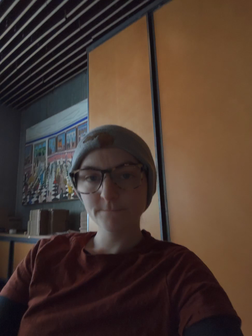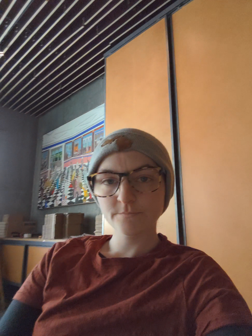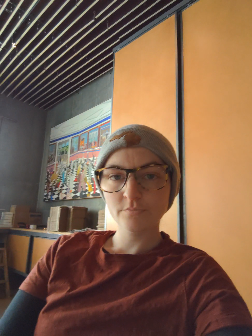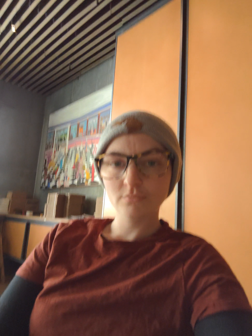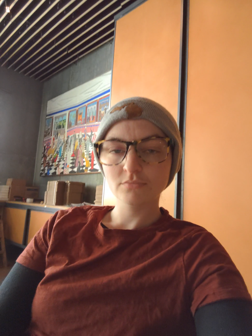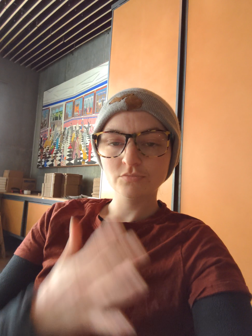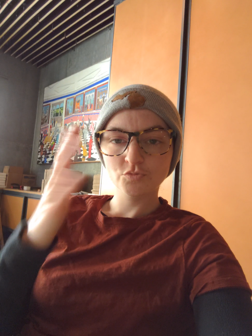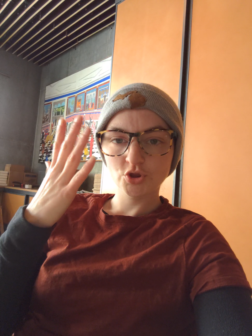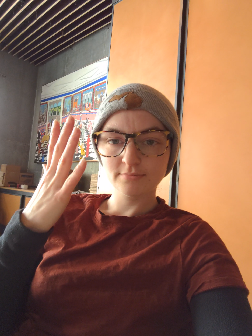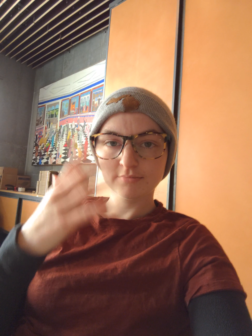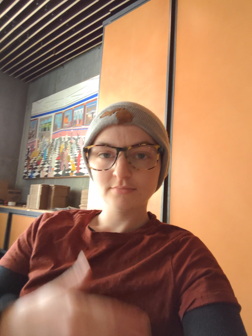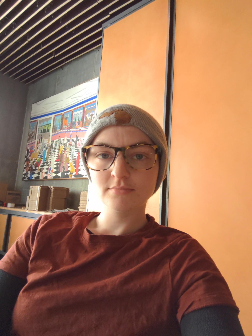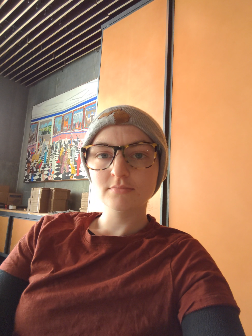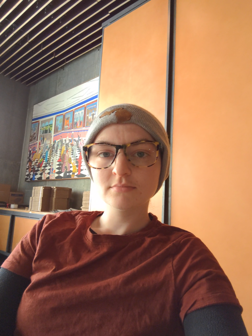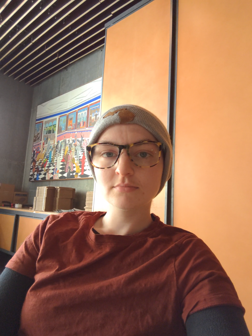tree